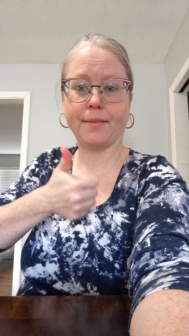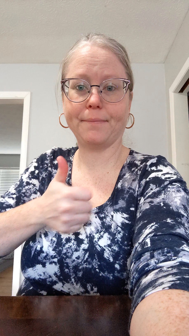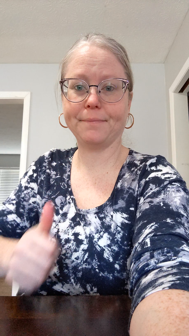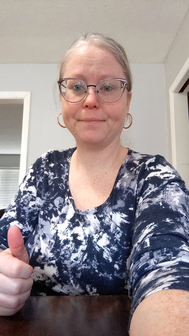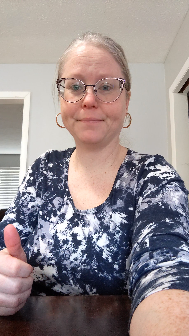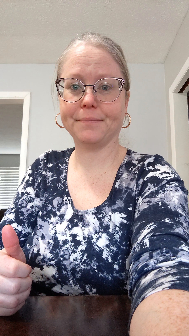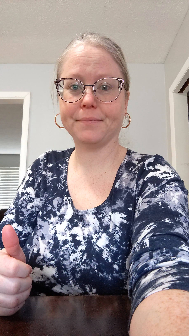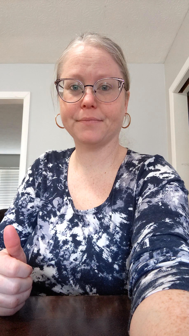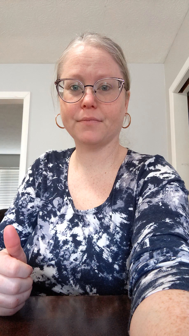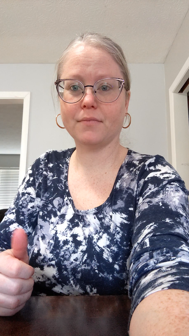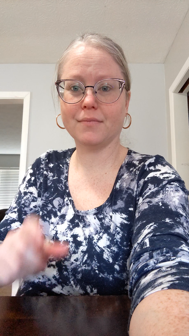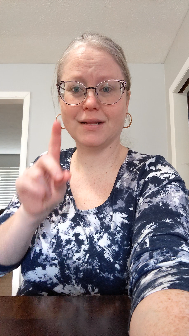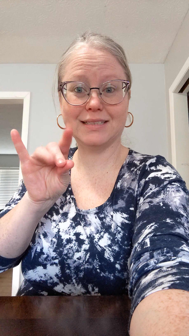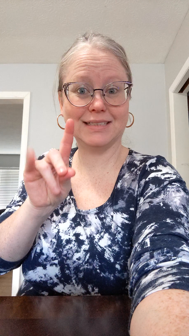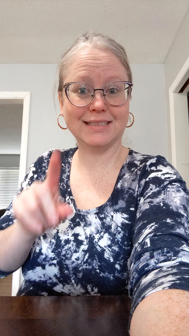did